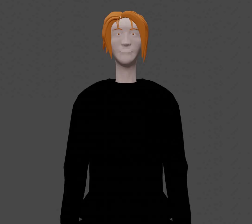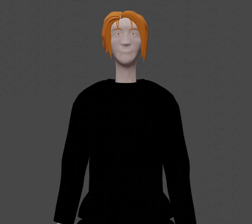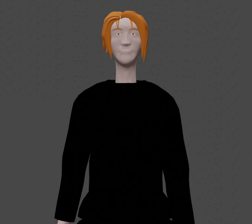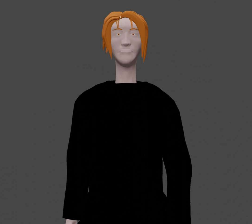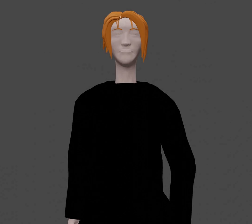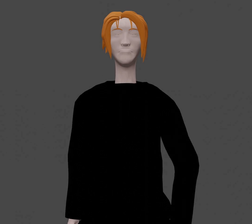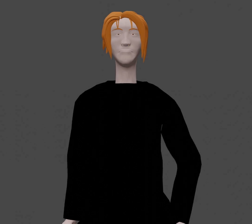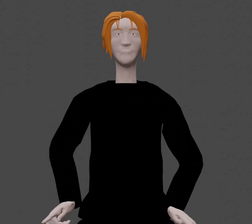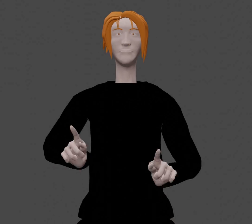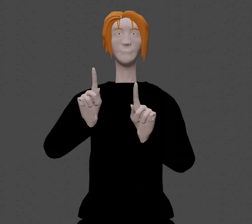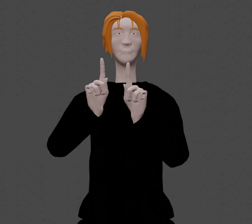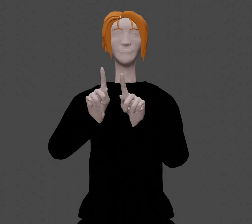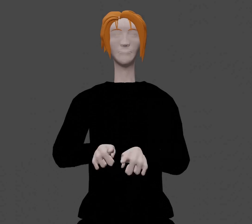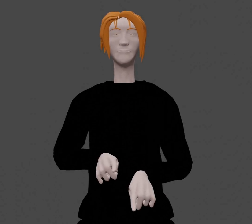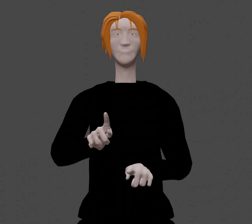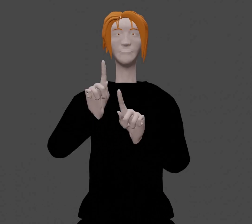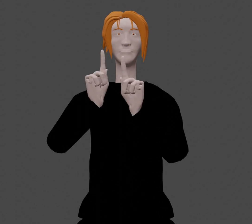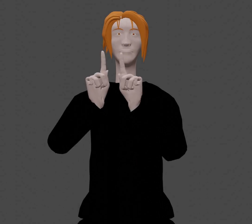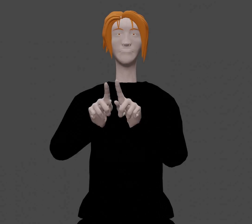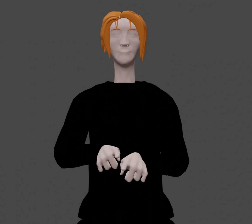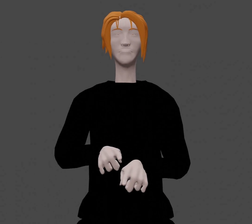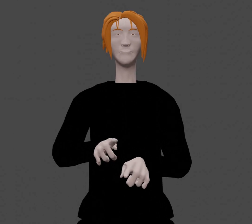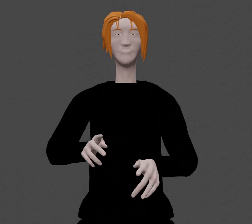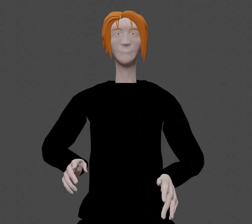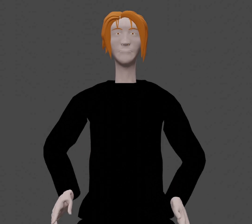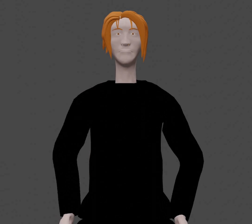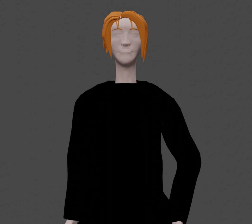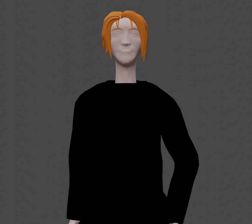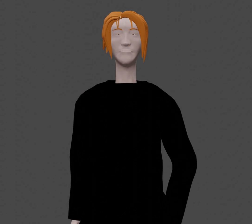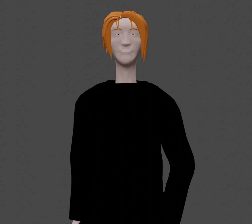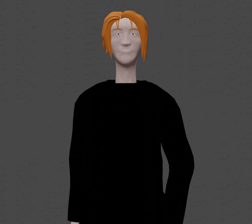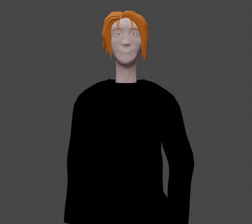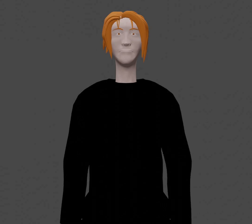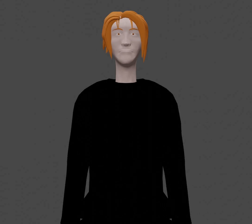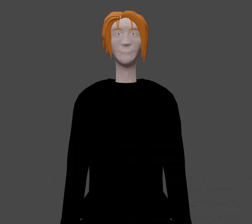Attend (Frequently)